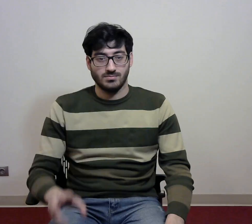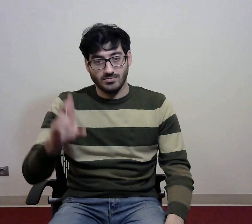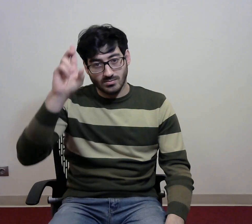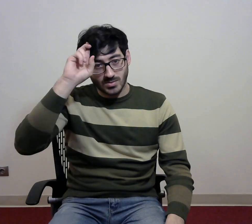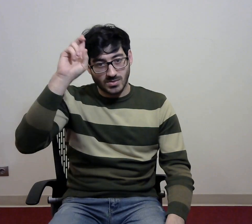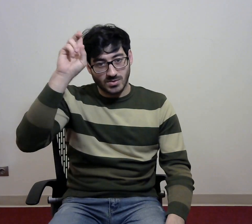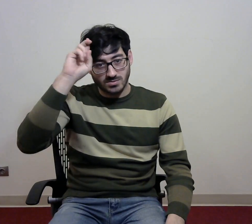dövlət